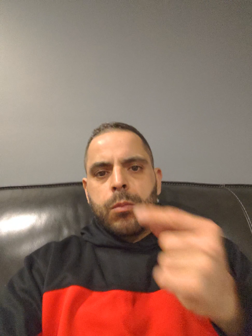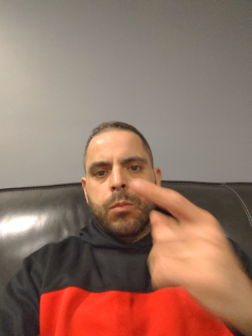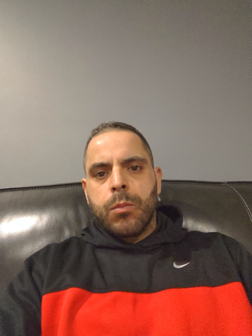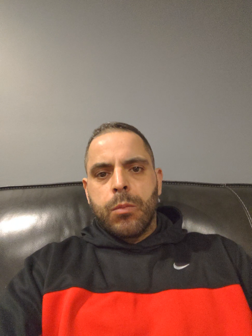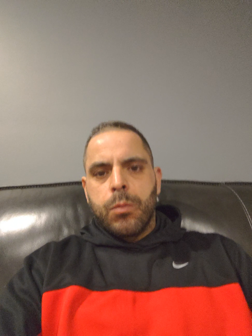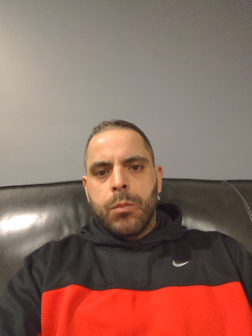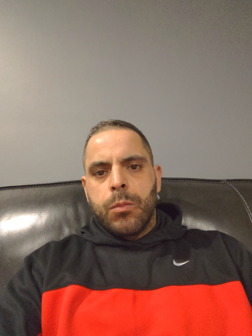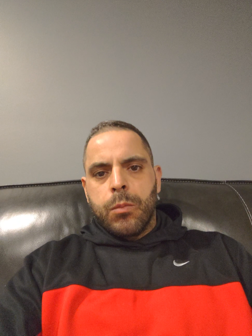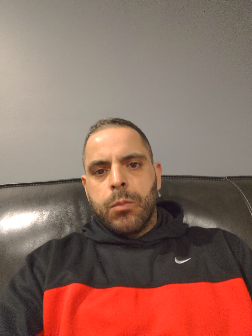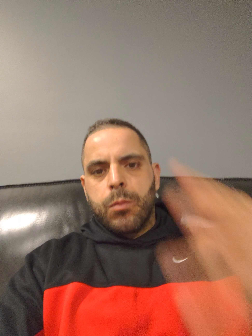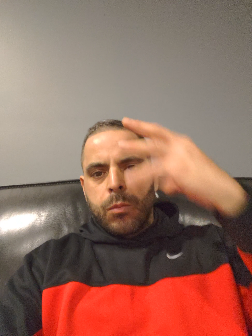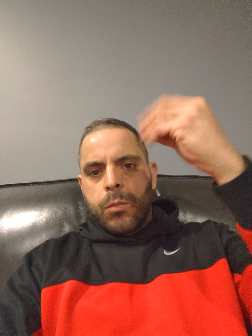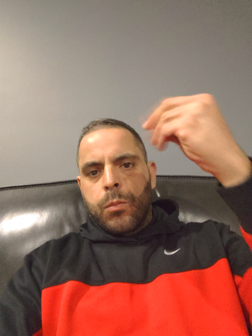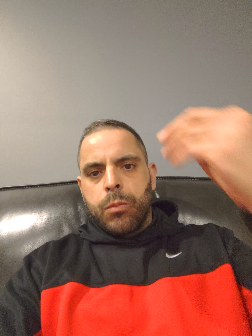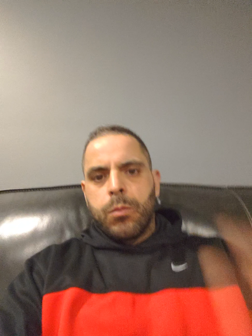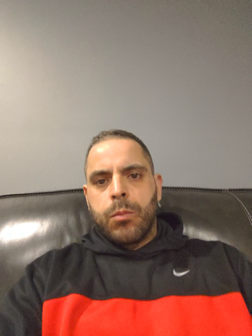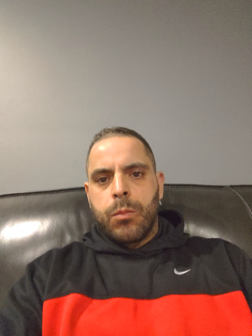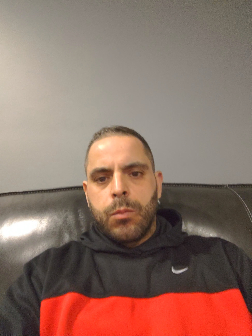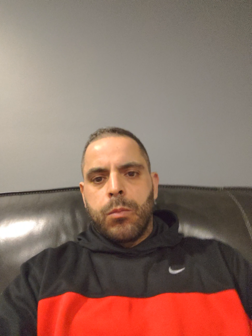outside